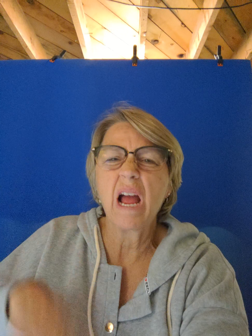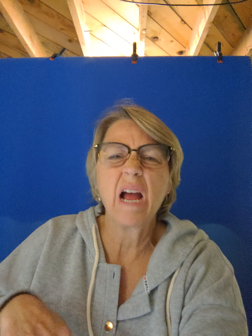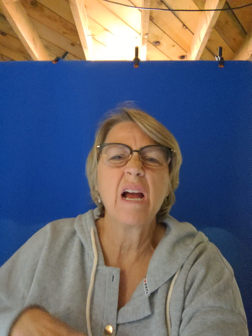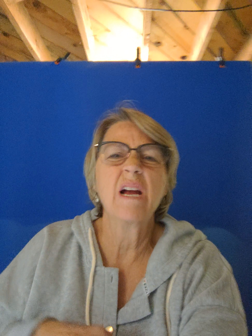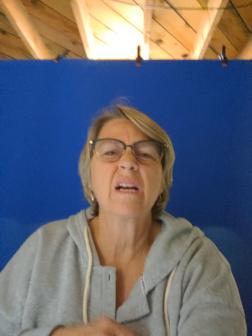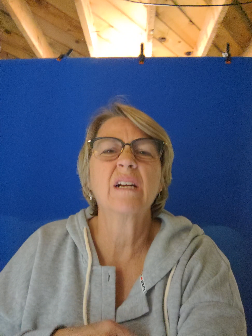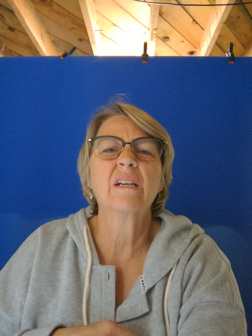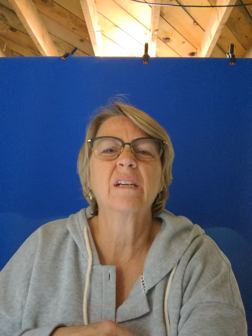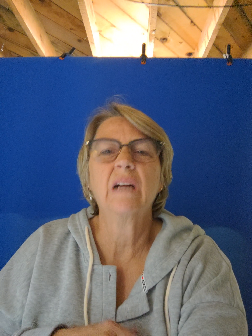bad